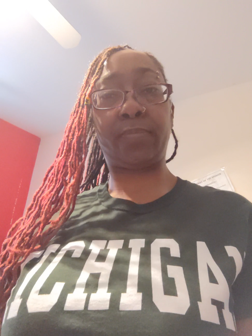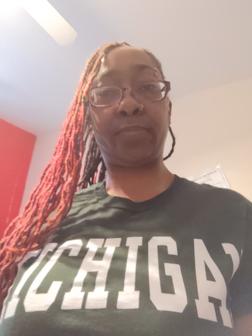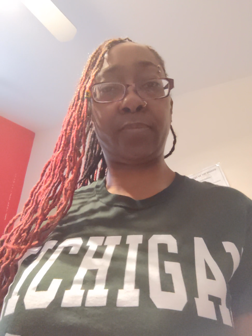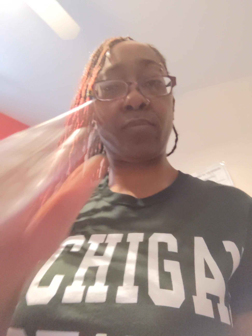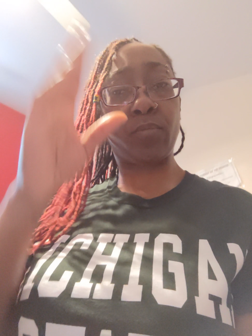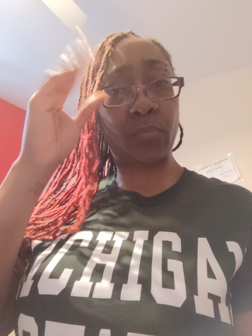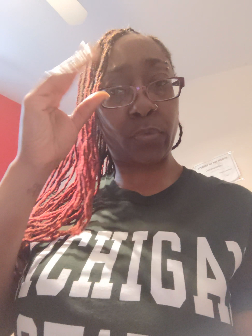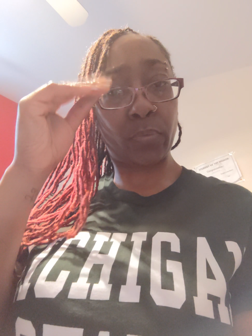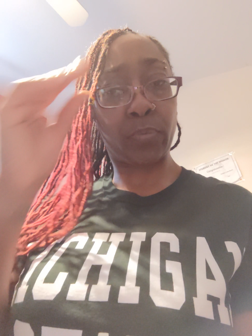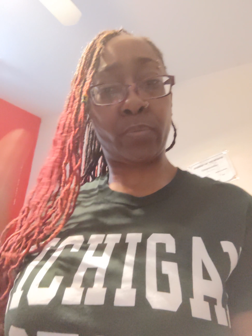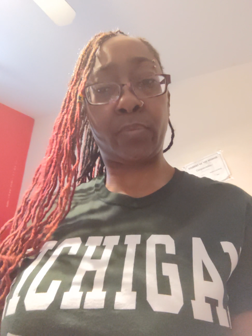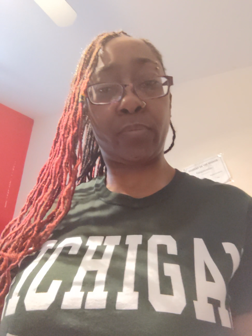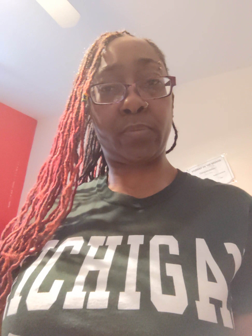boy